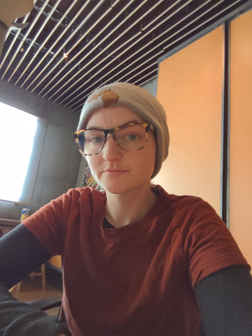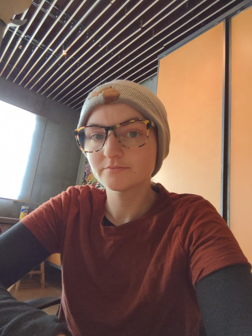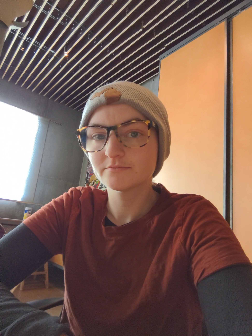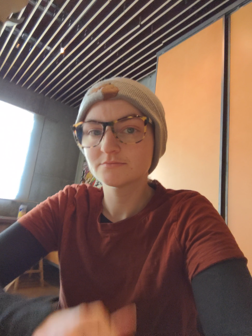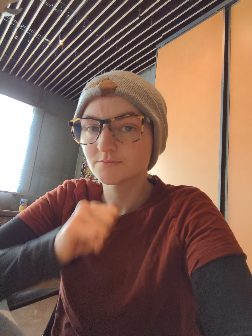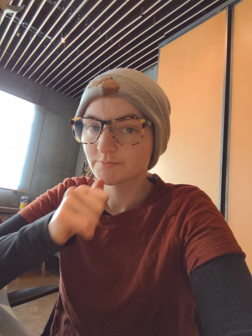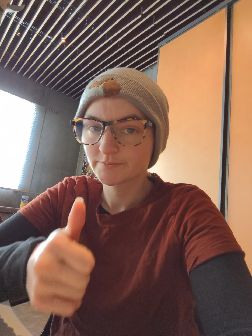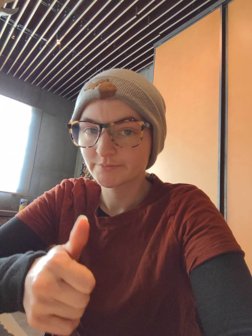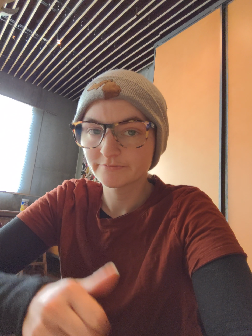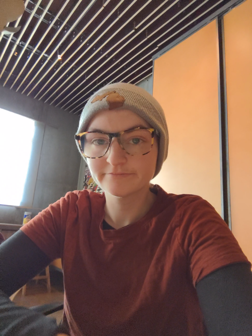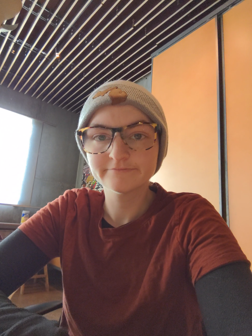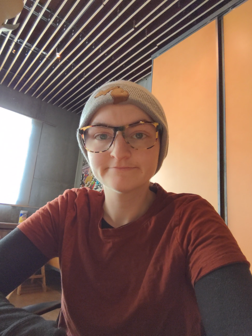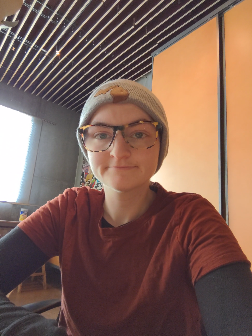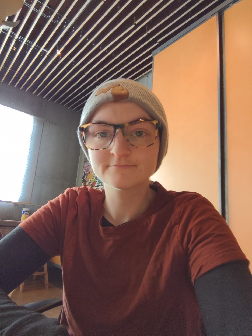not